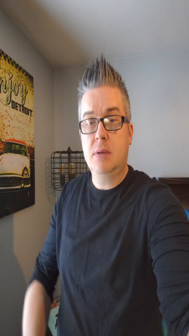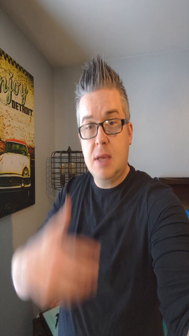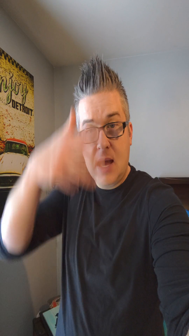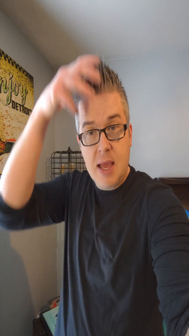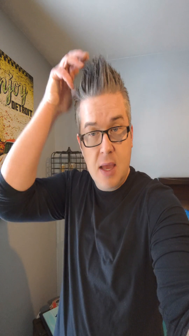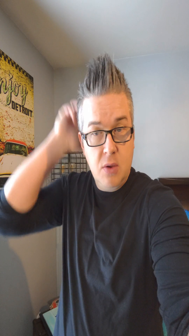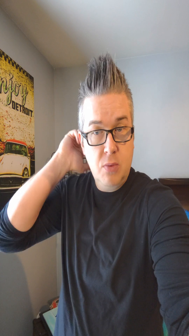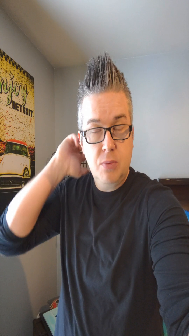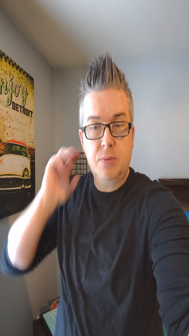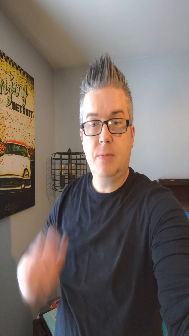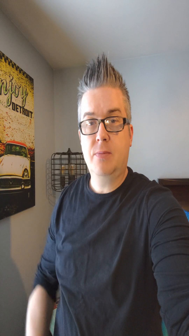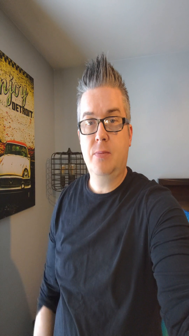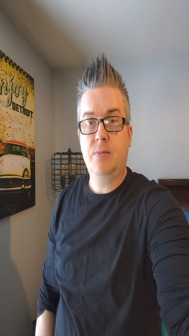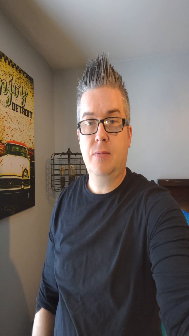lion